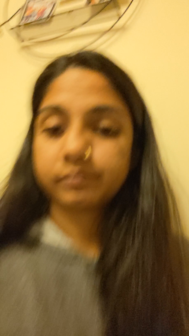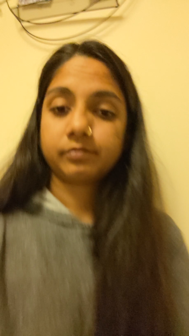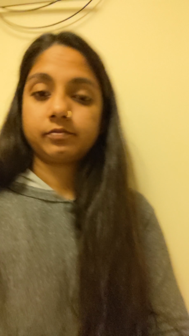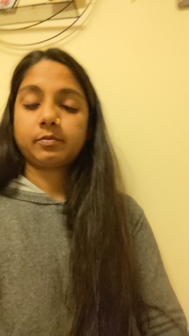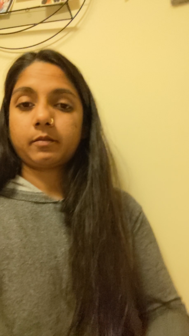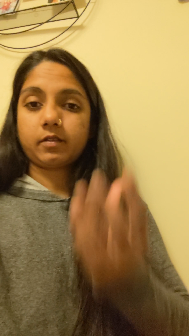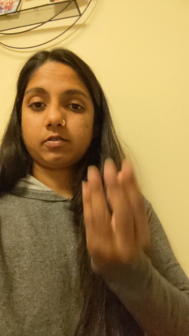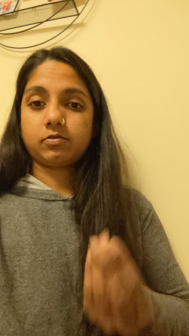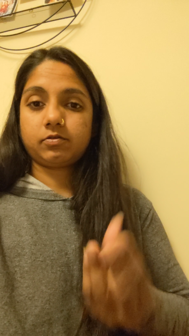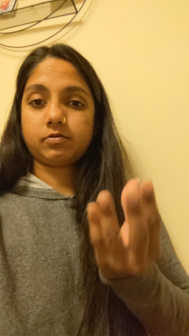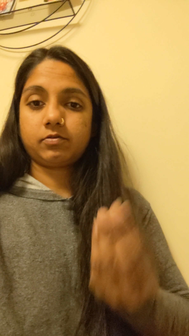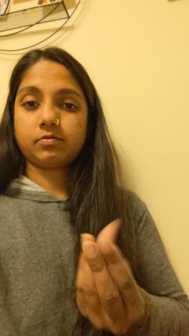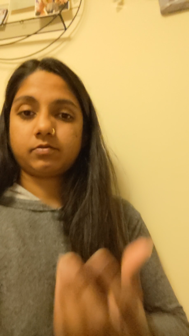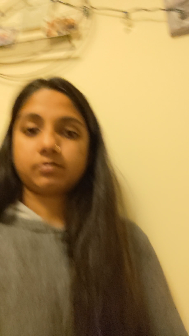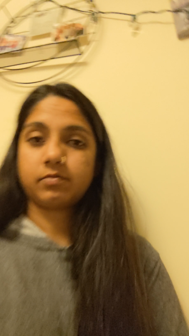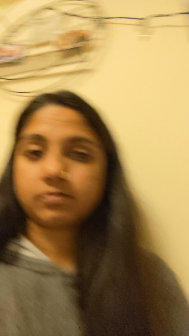gentle